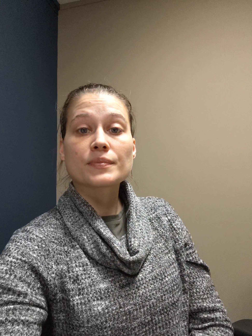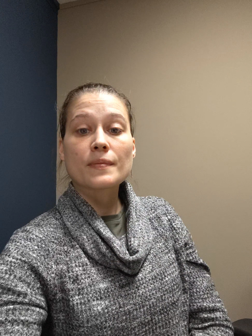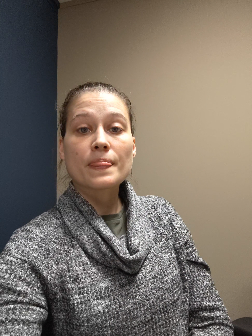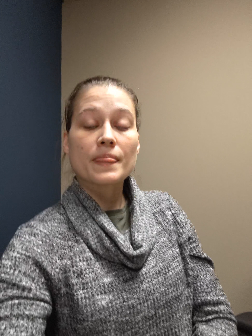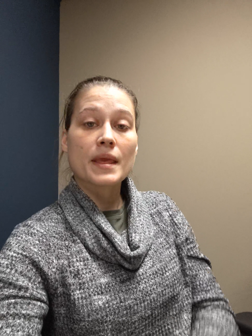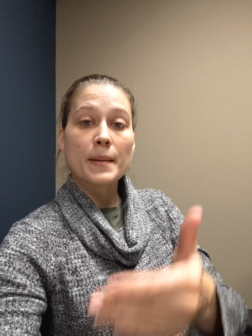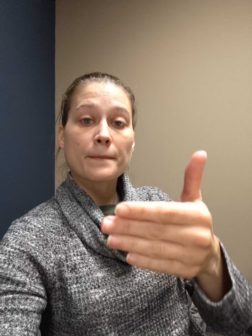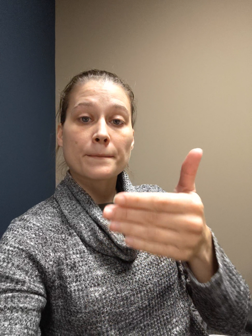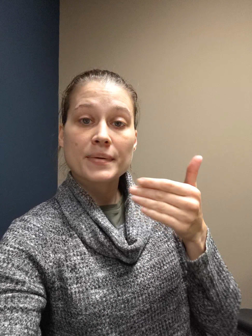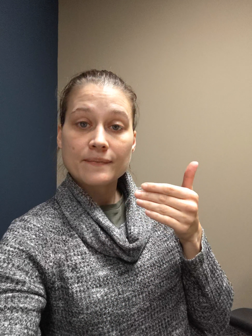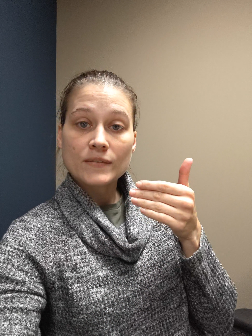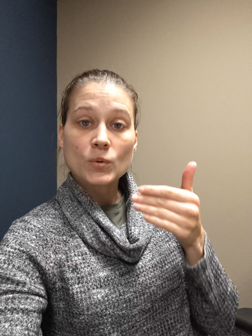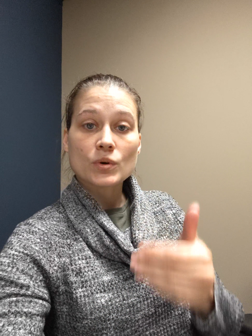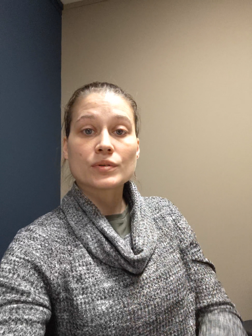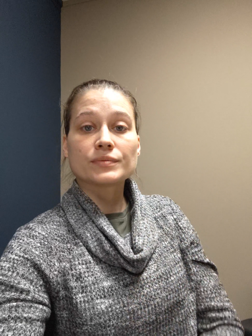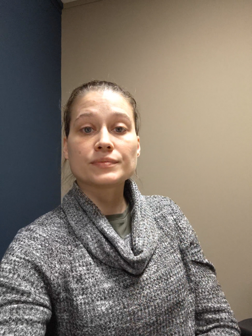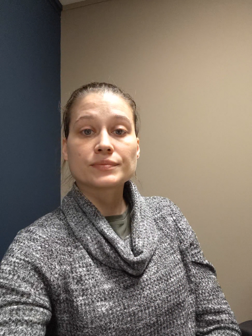before